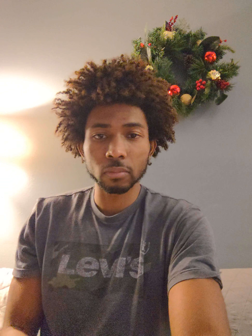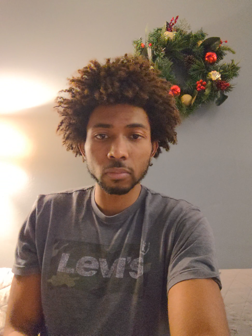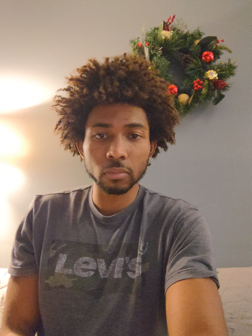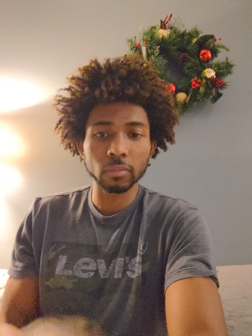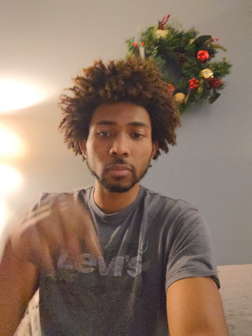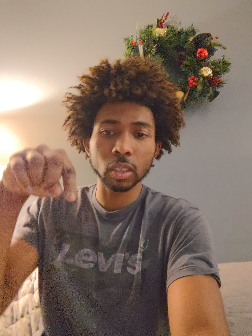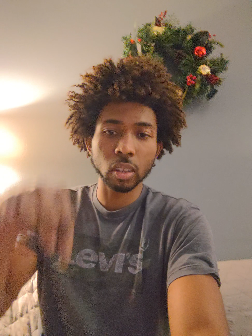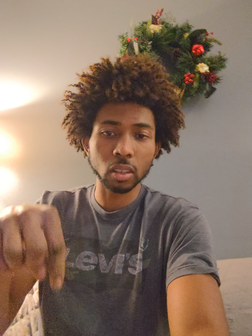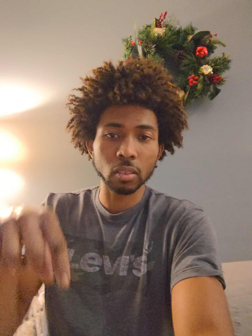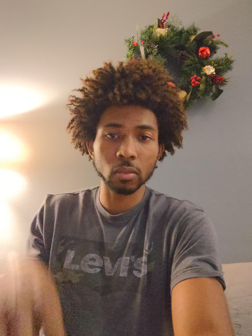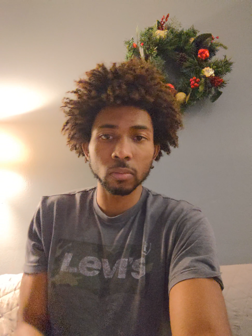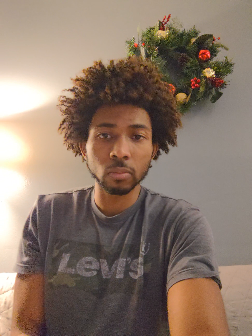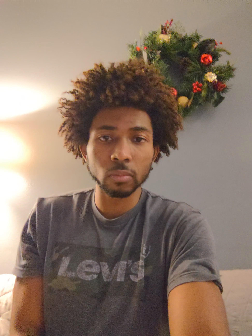down